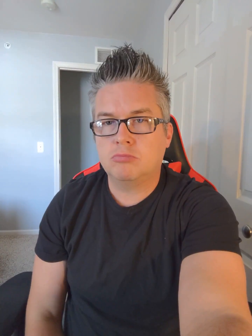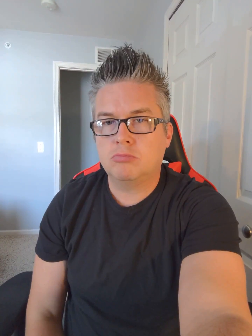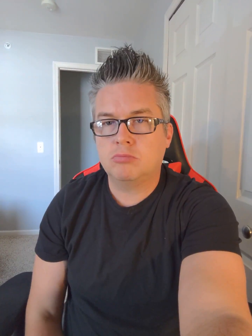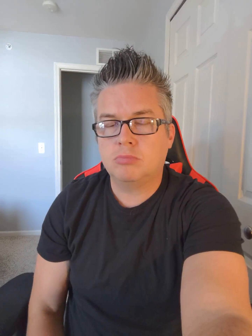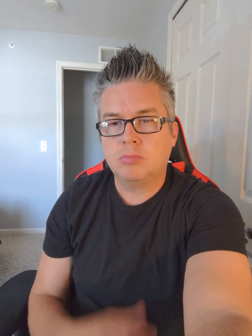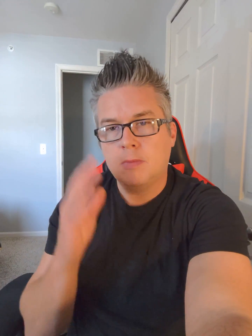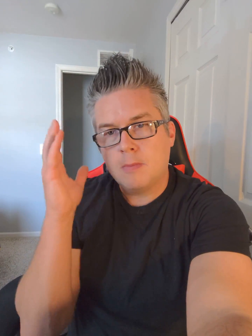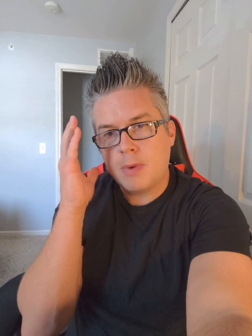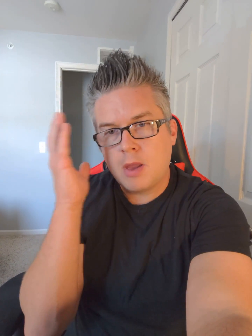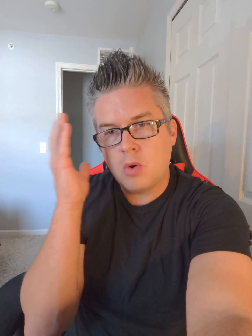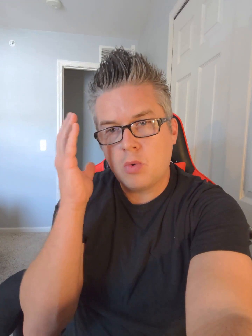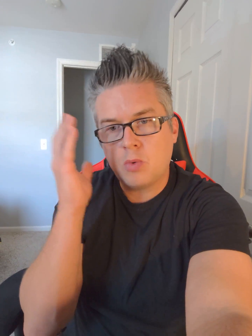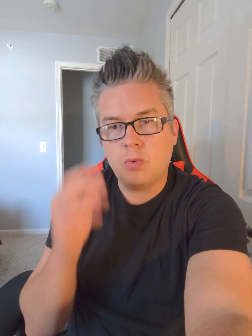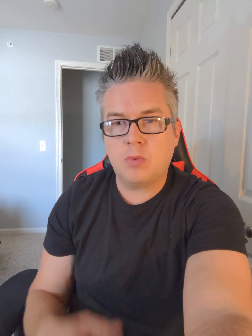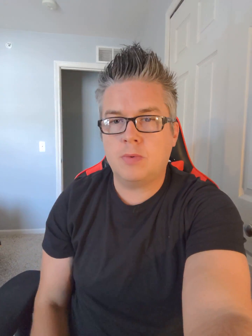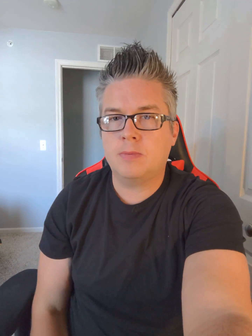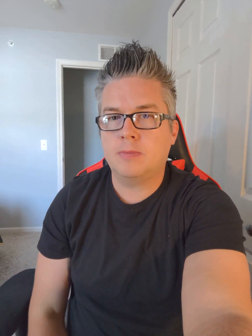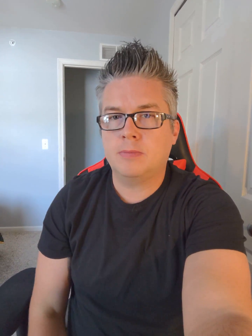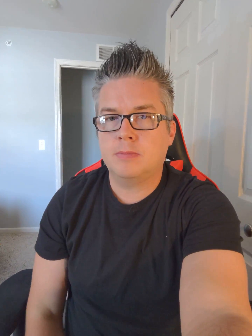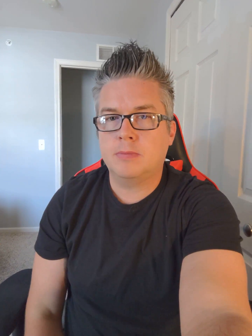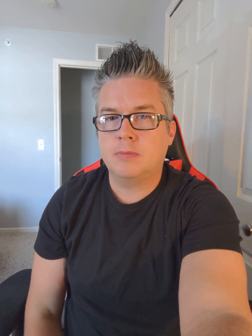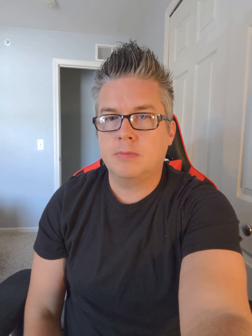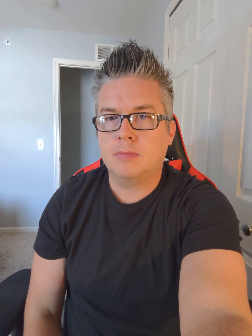pillow